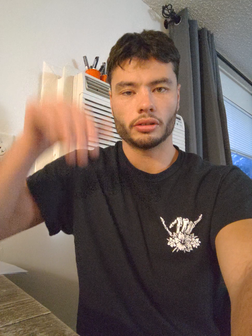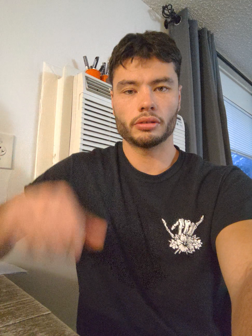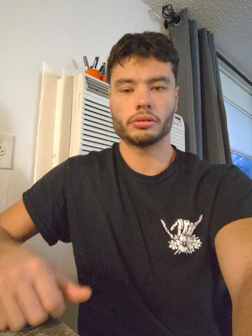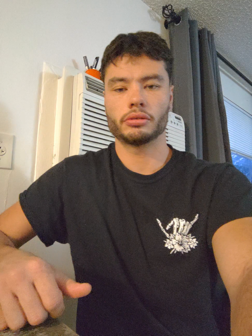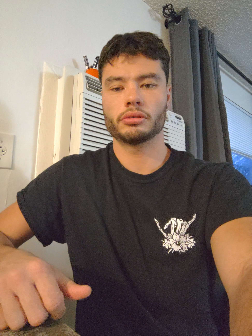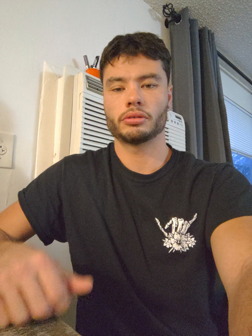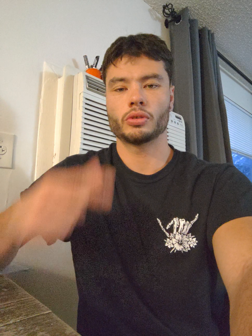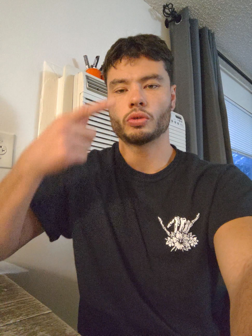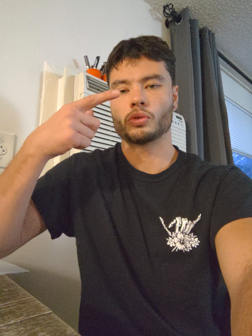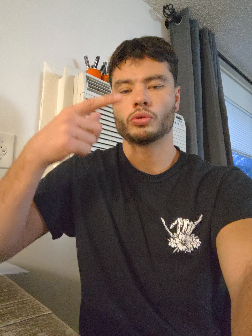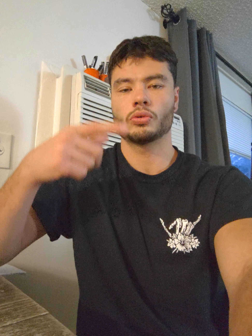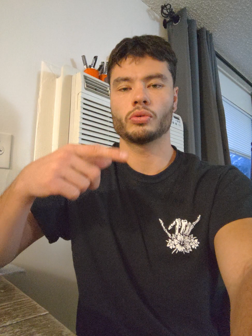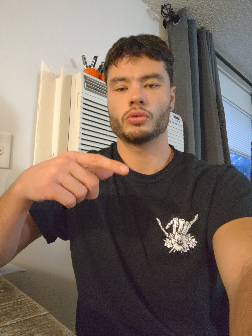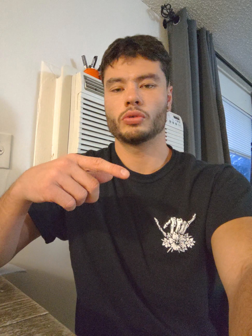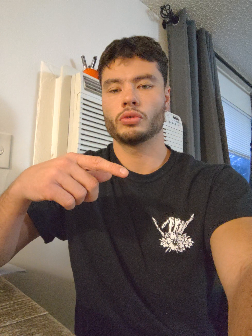go